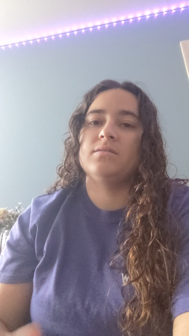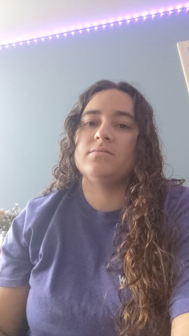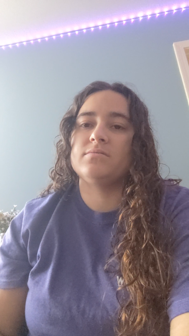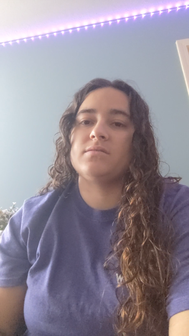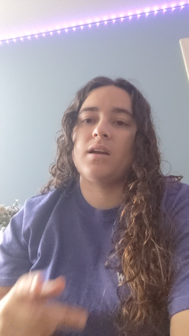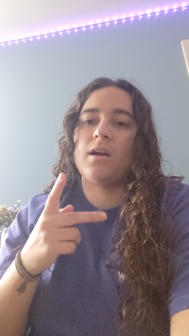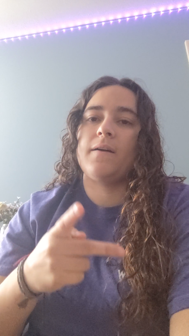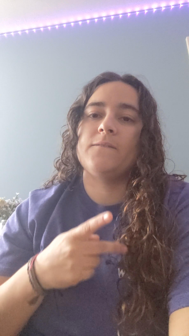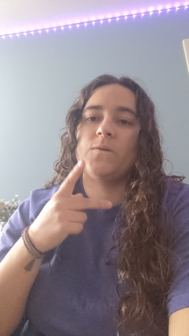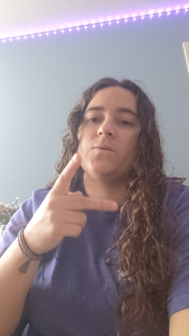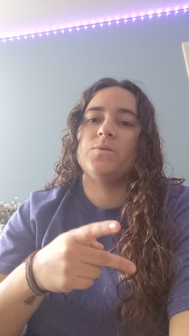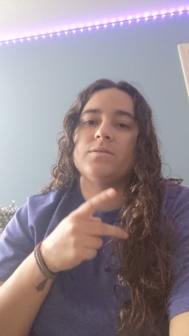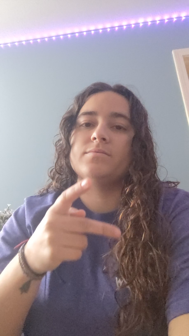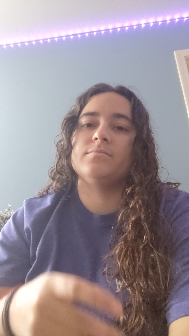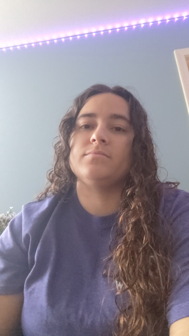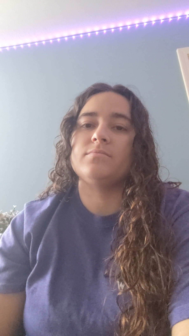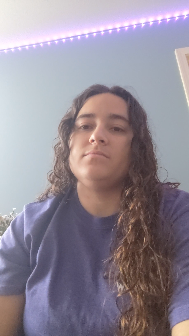careful